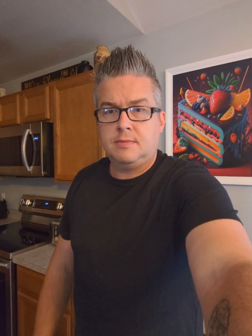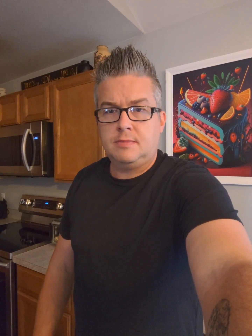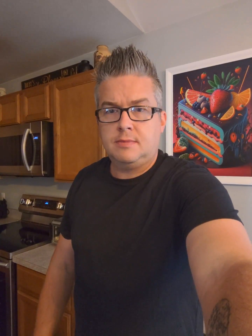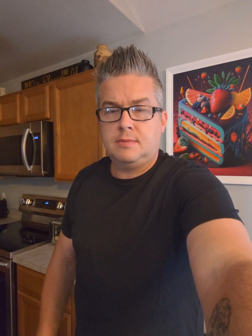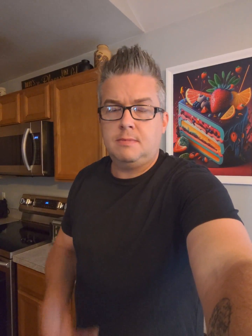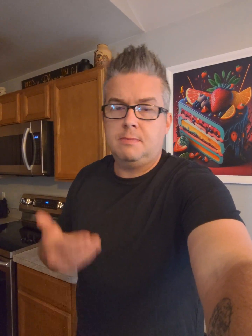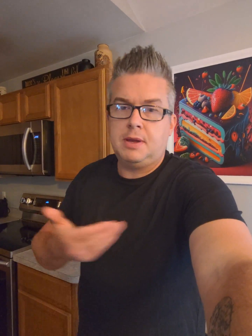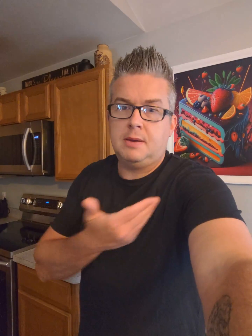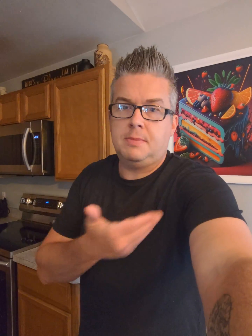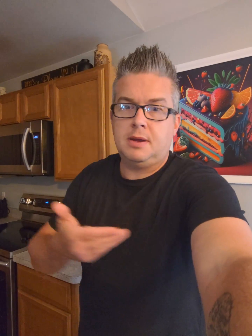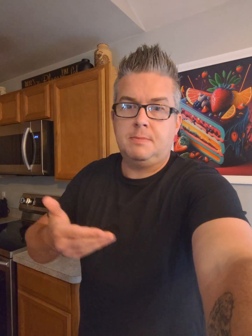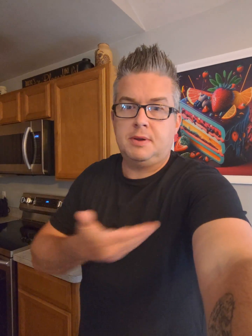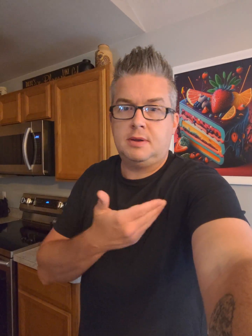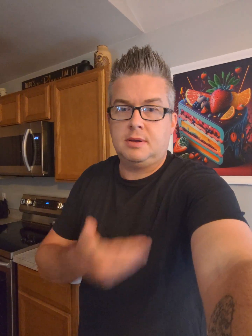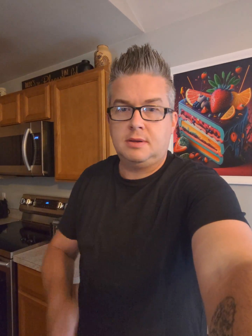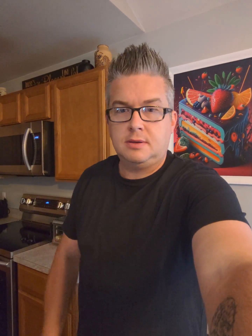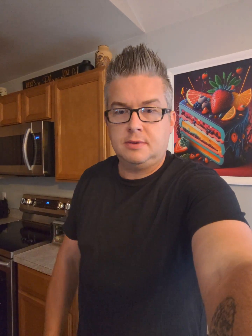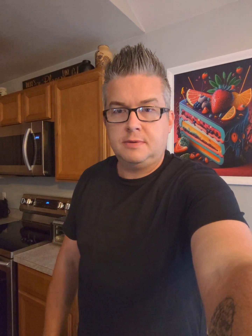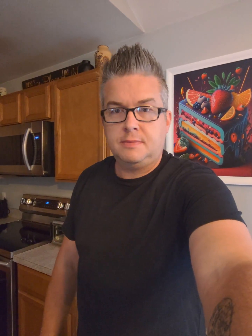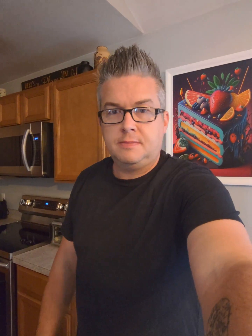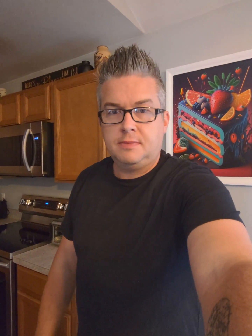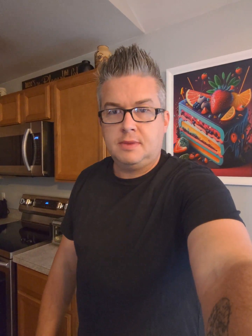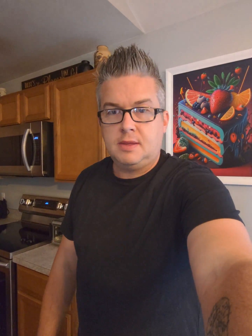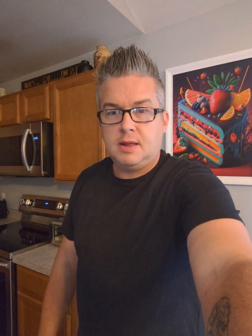baby